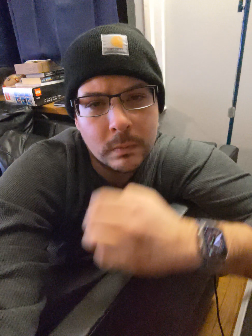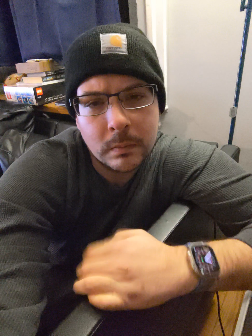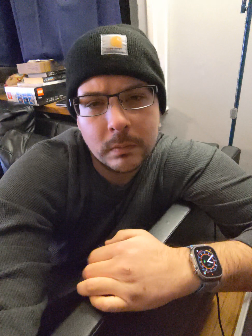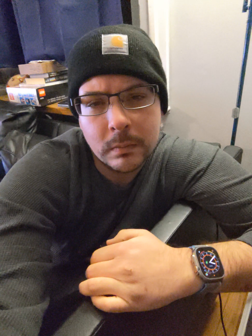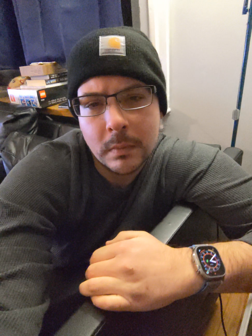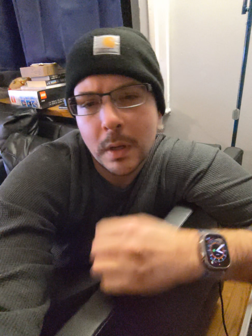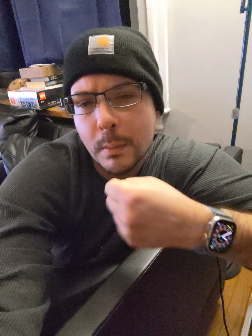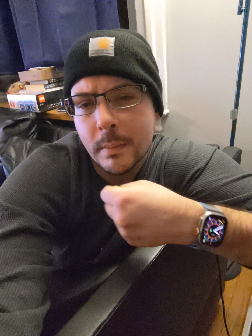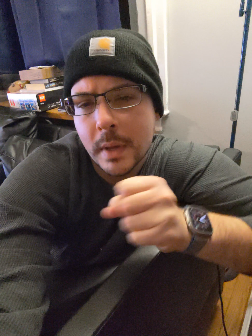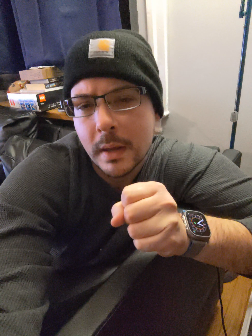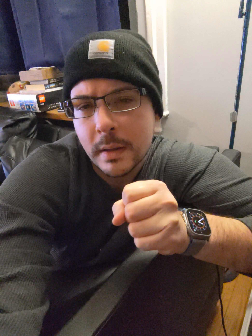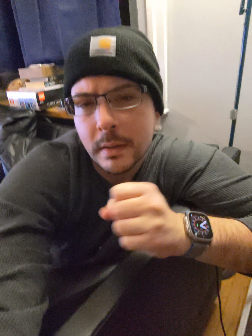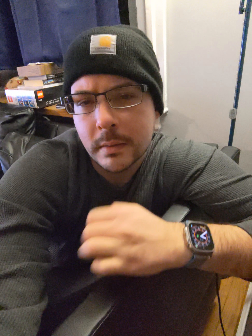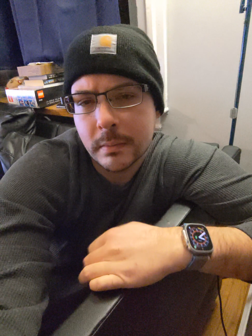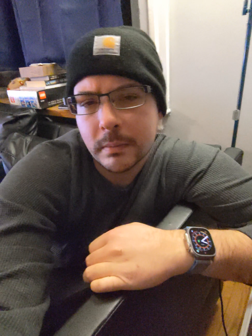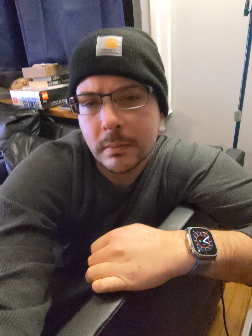make